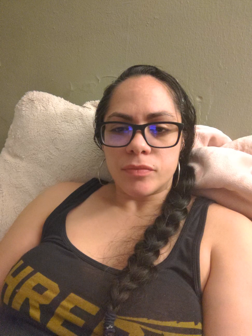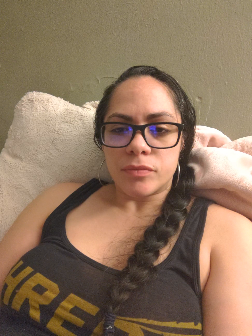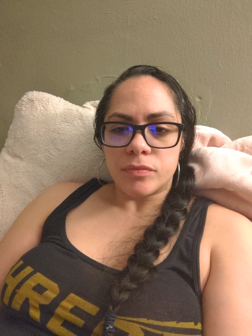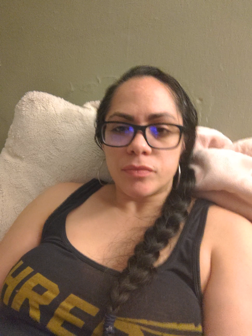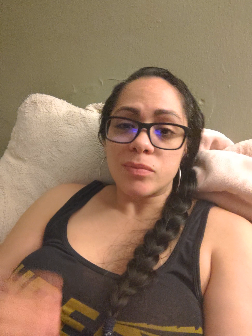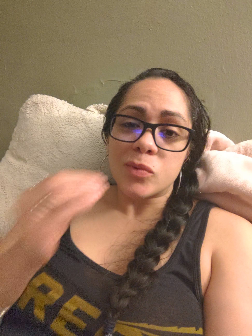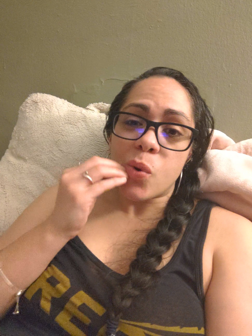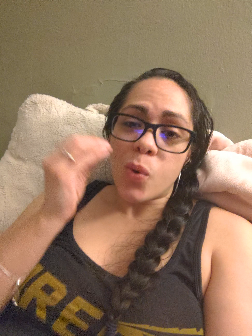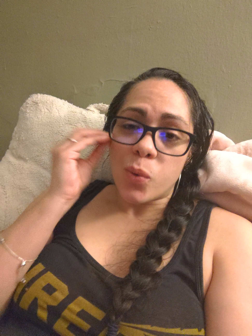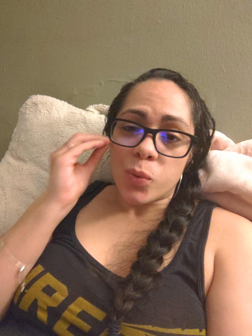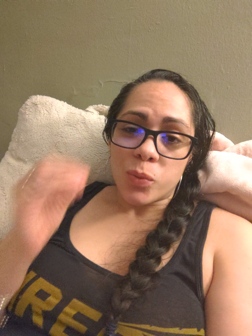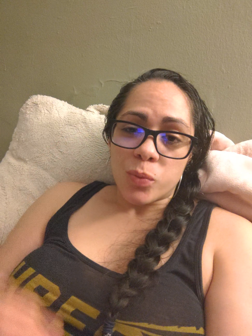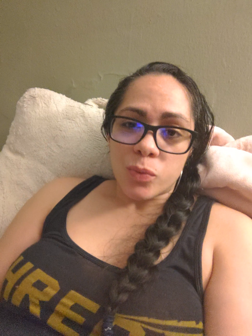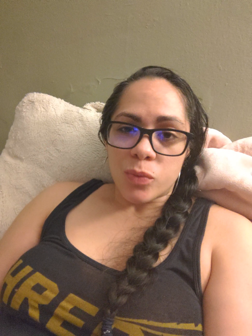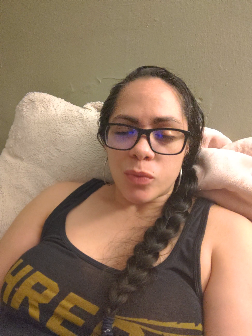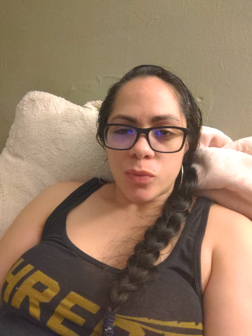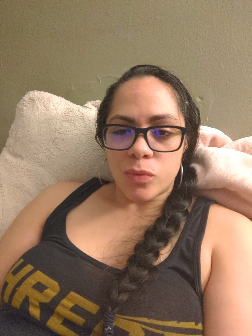home